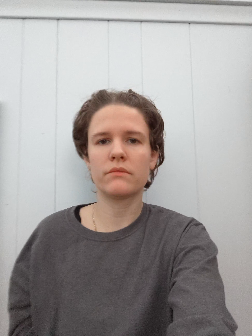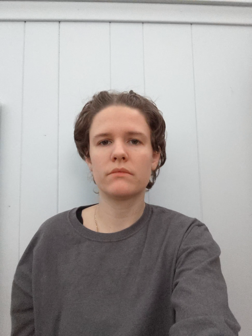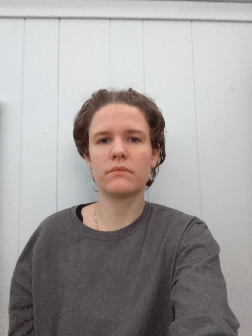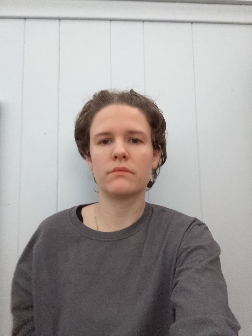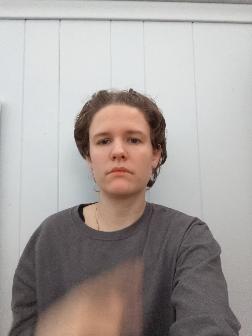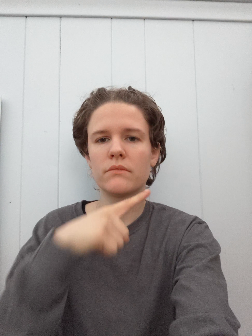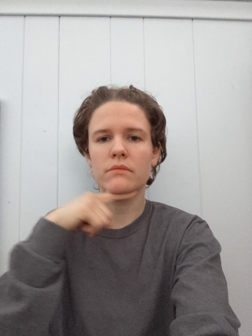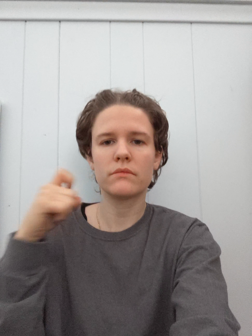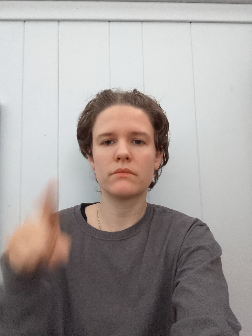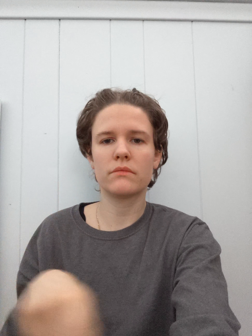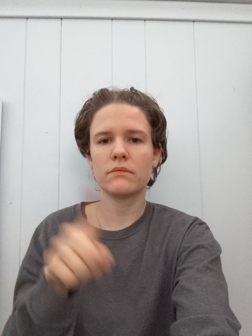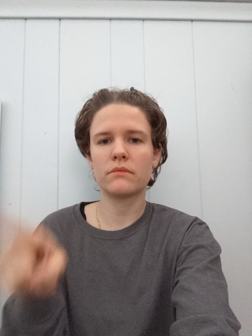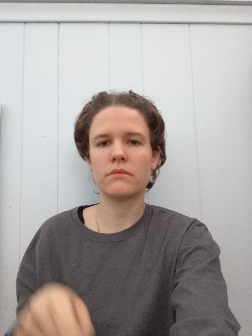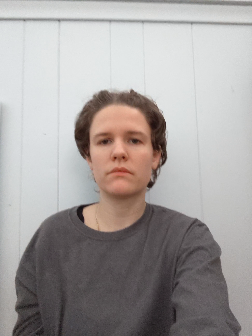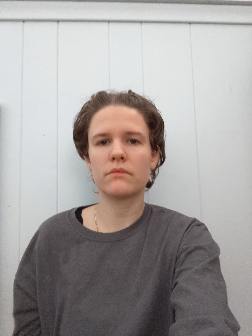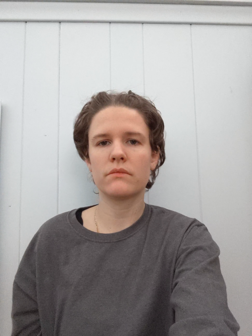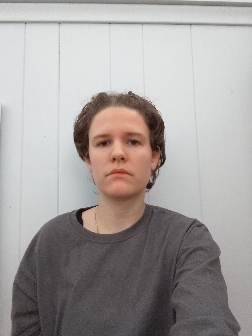dryer